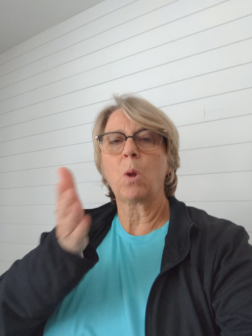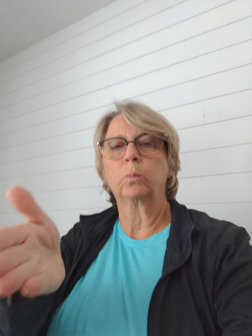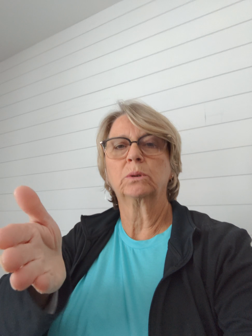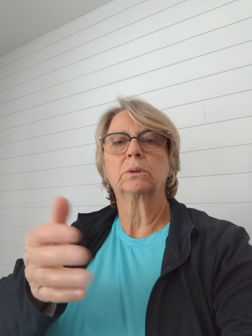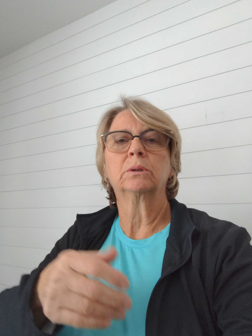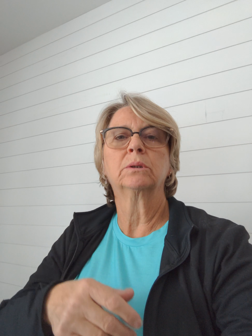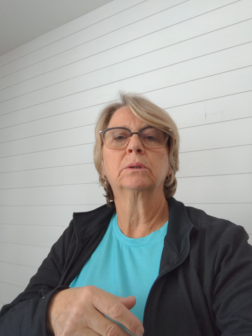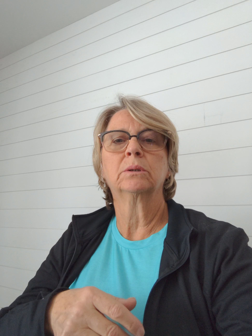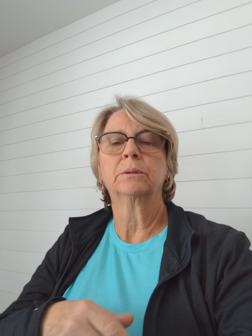boat